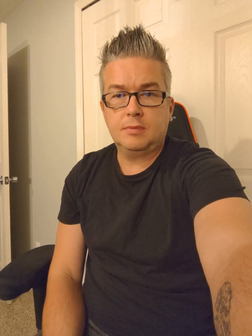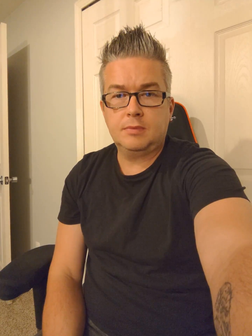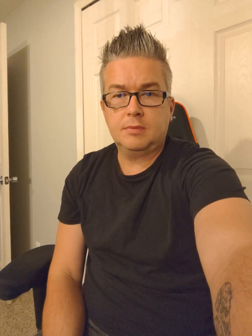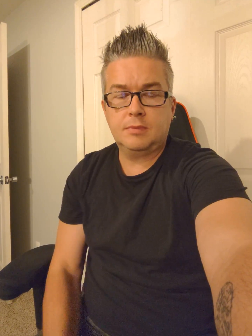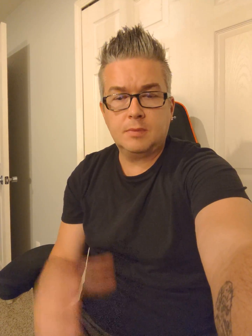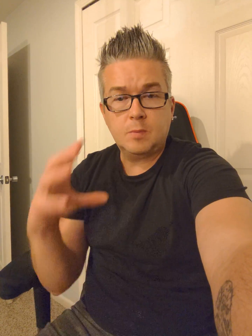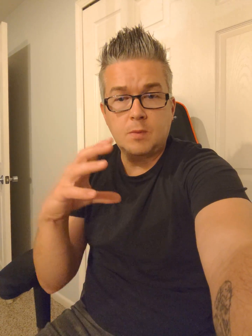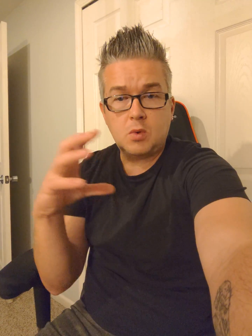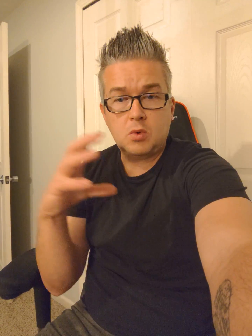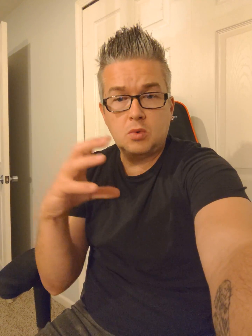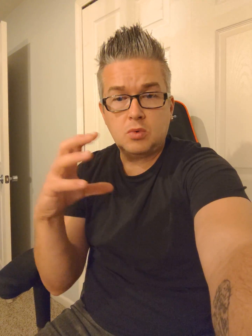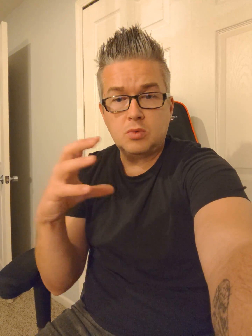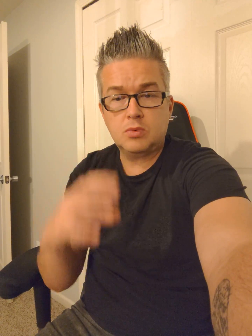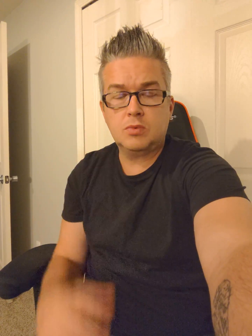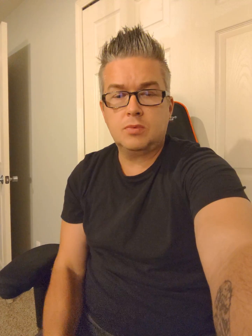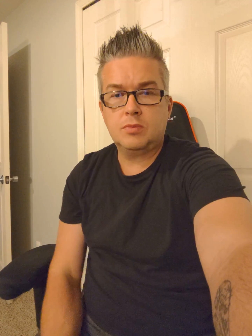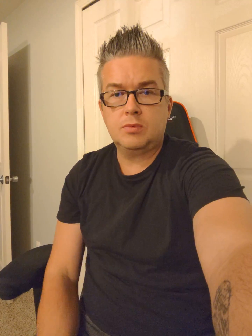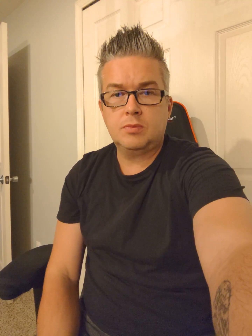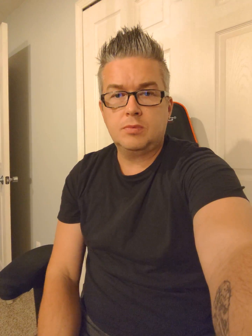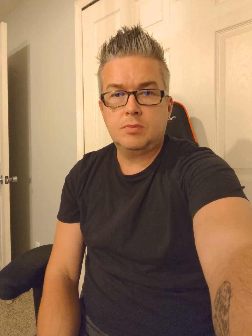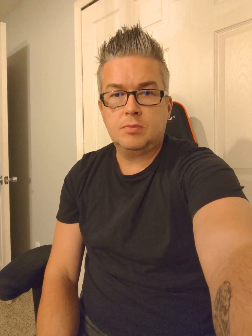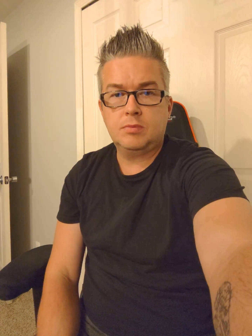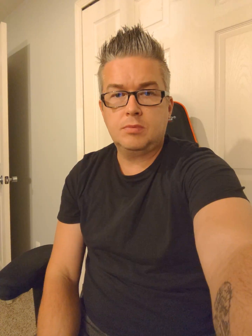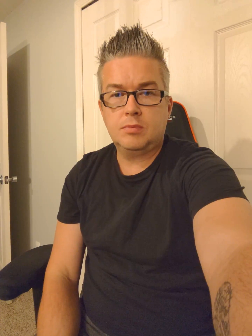ball